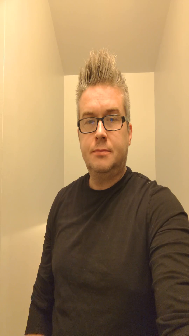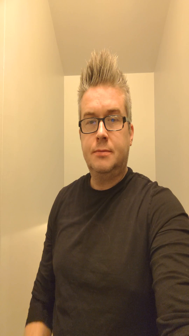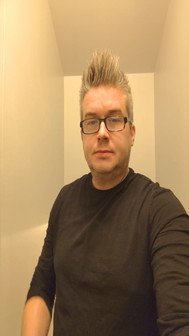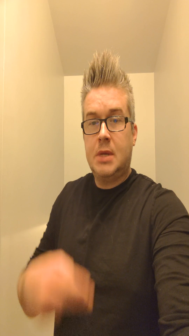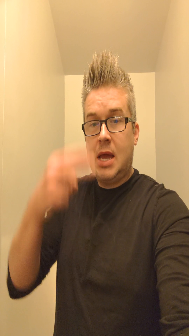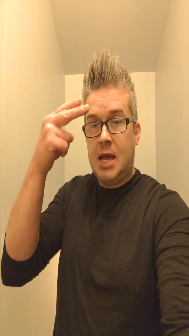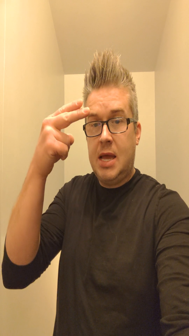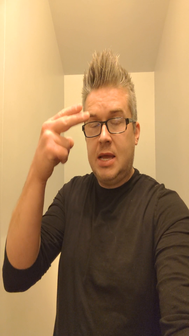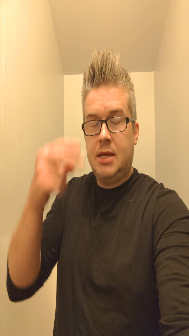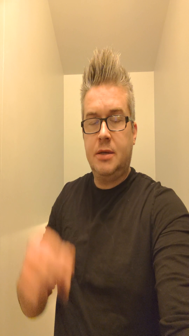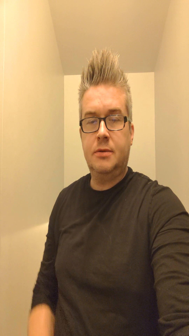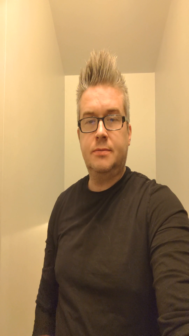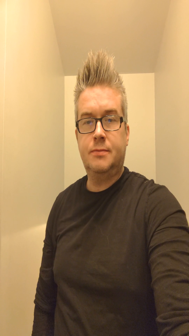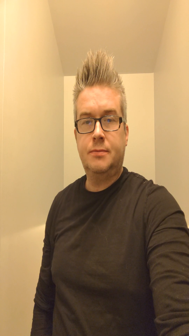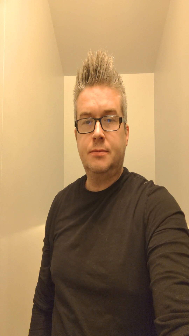high